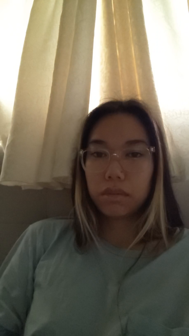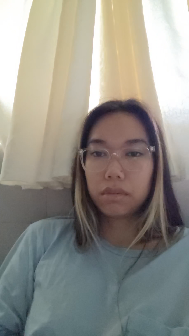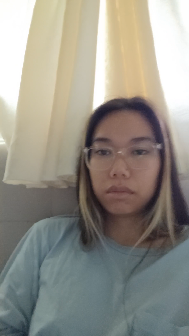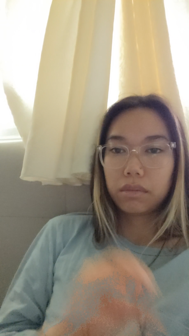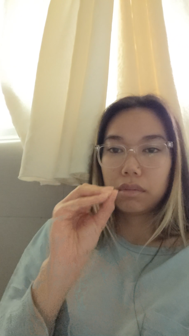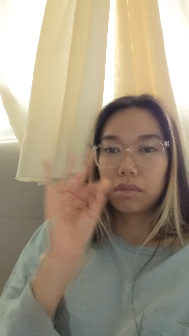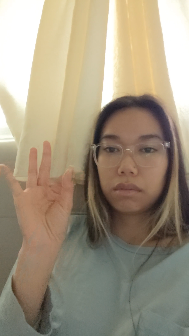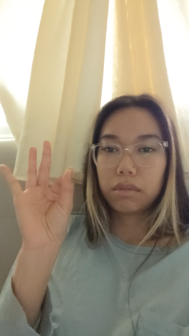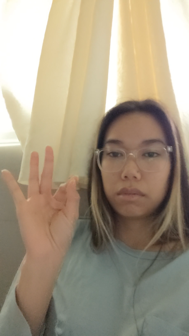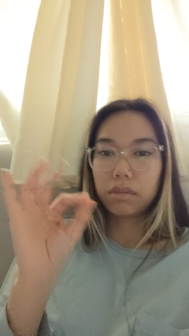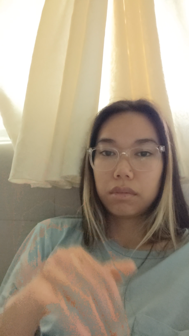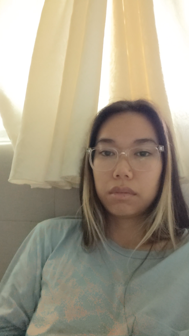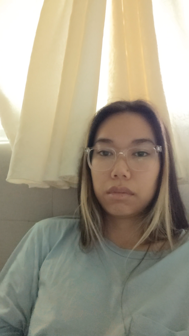off